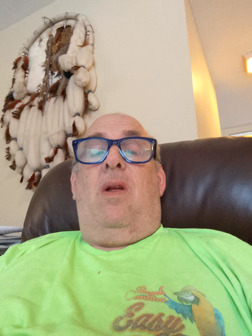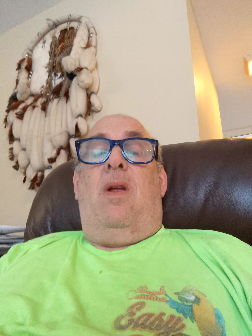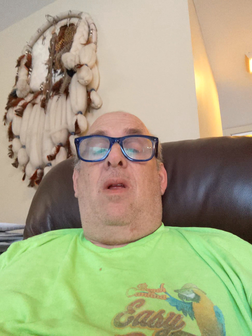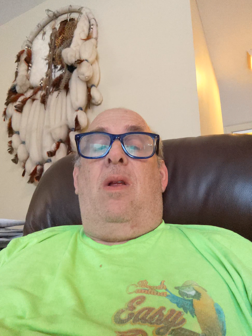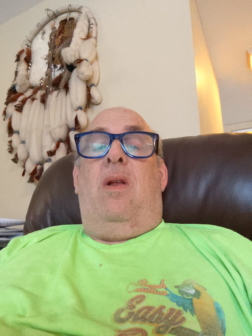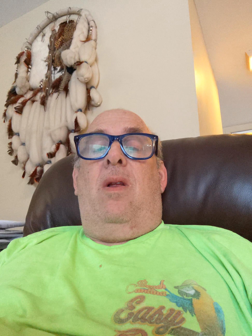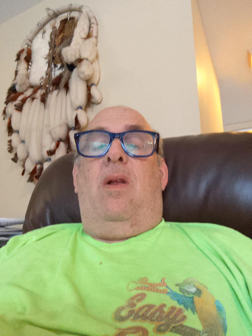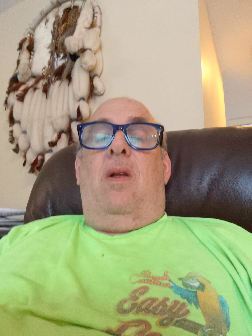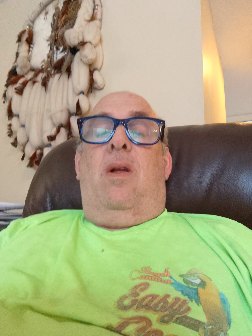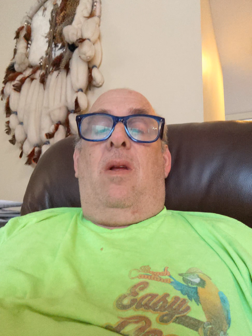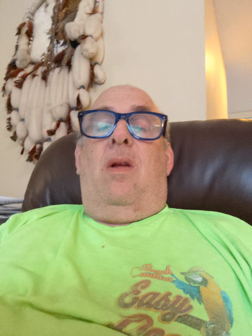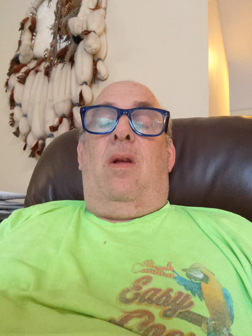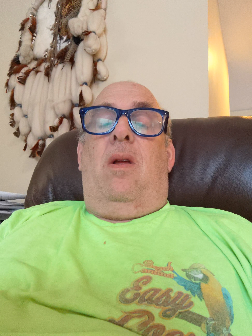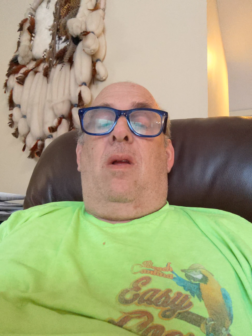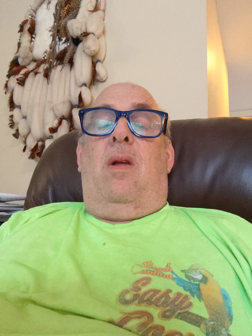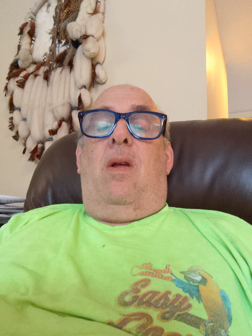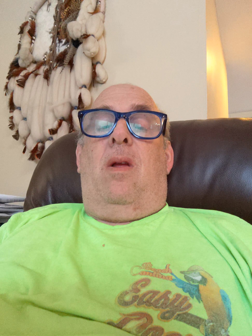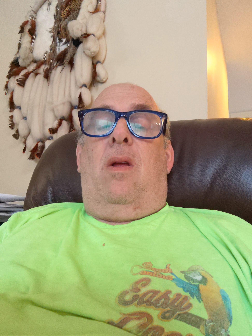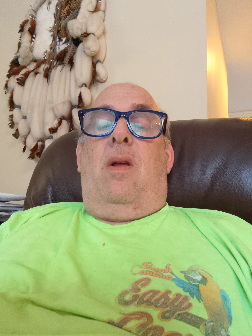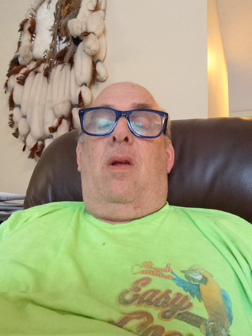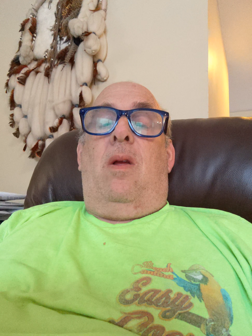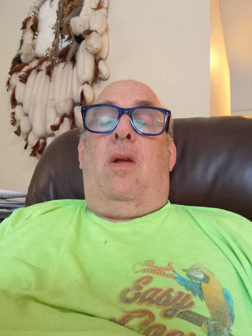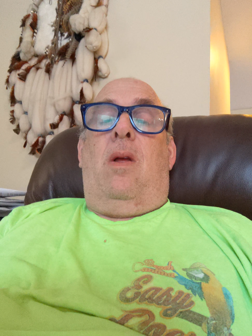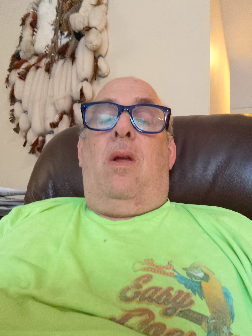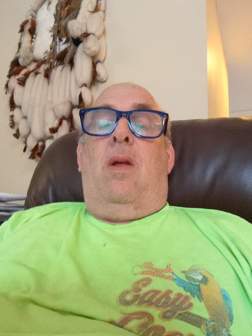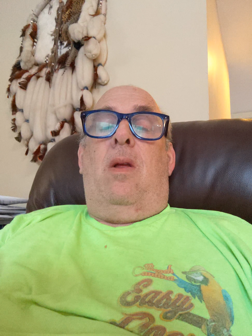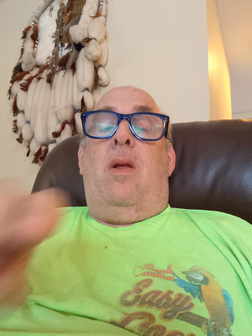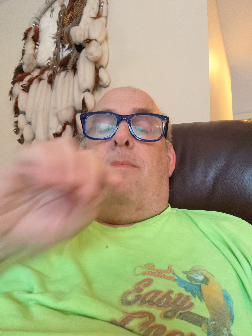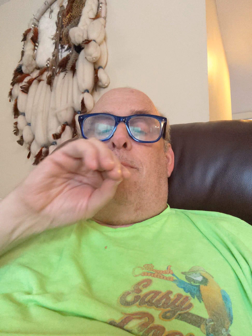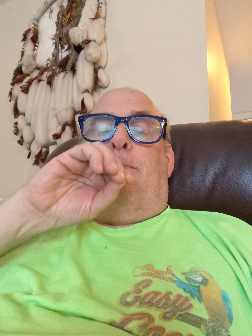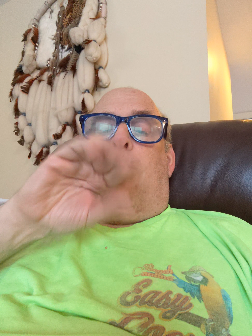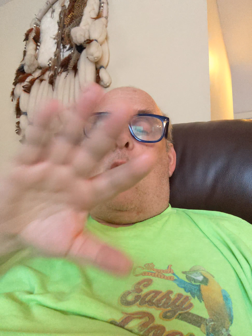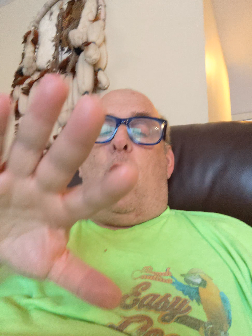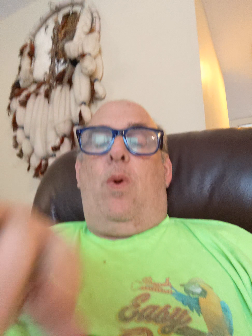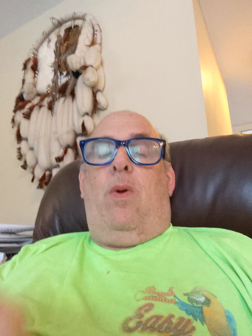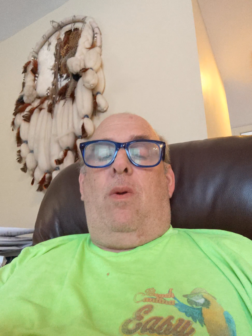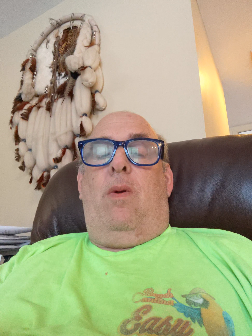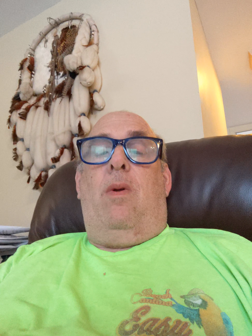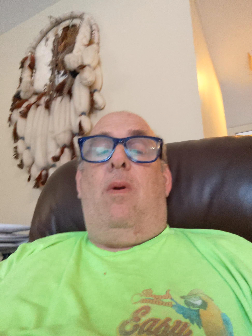blow